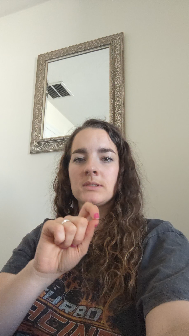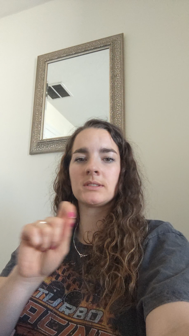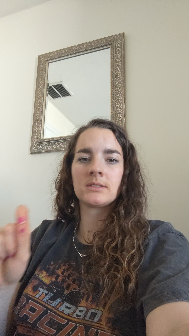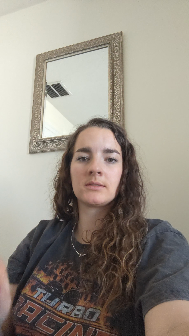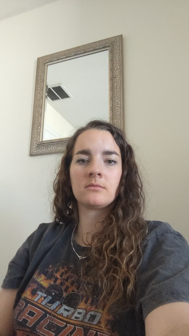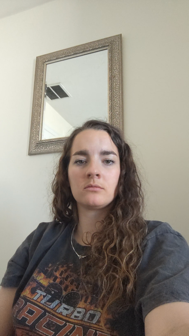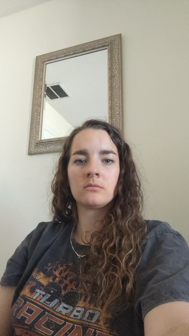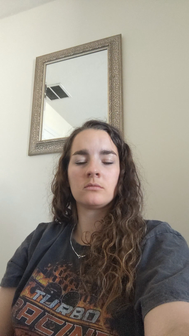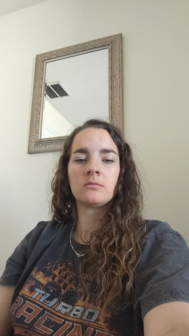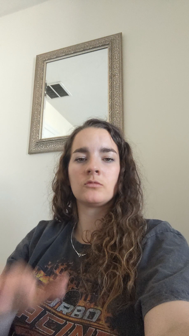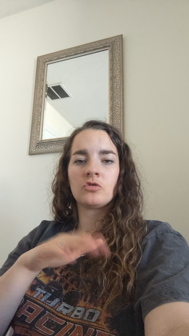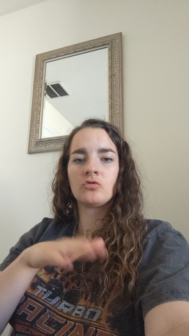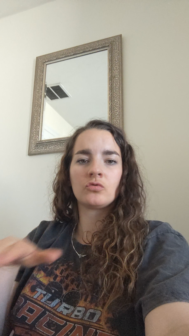children